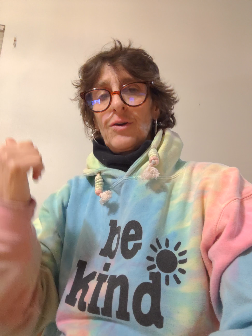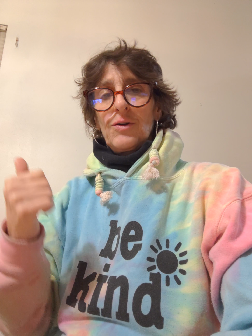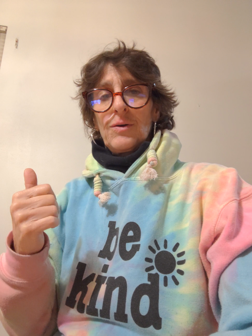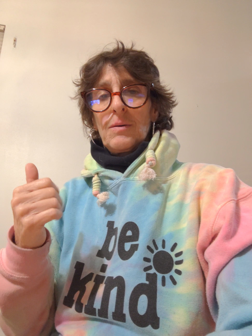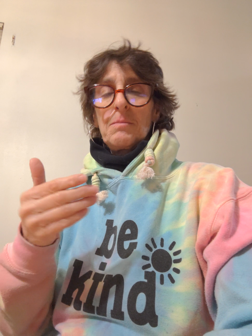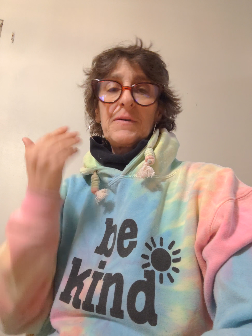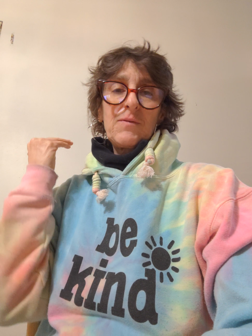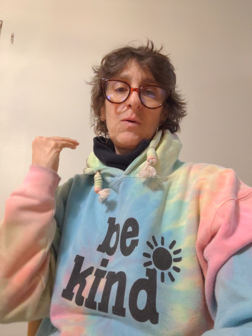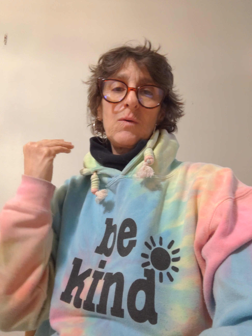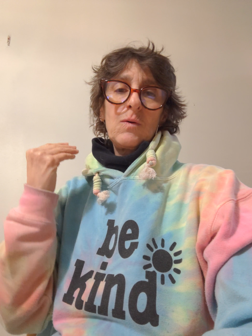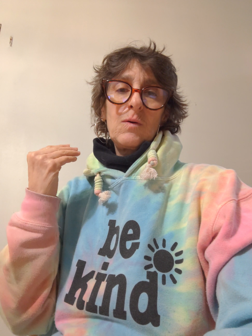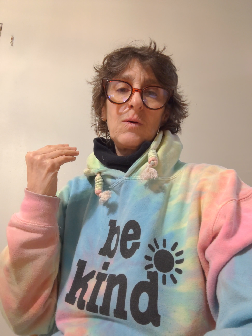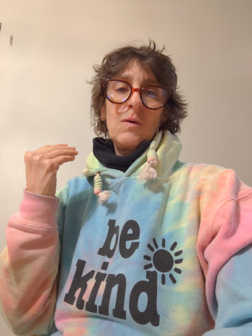before